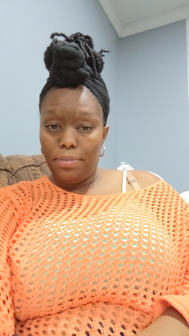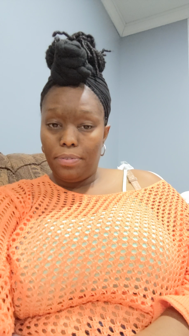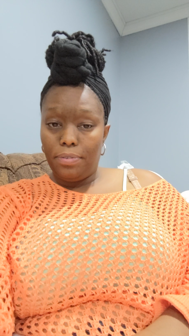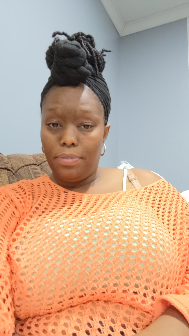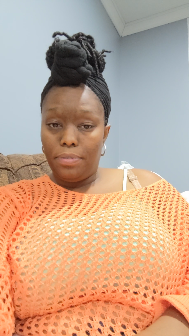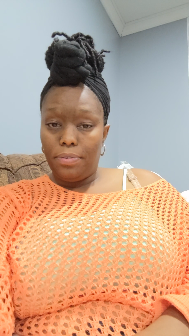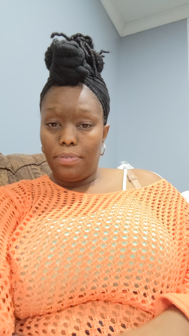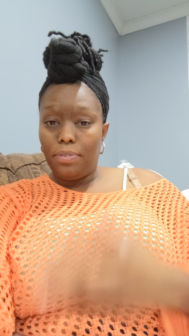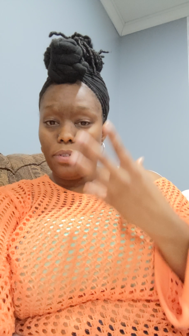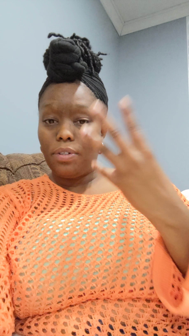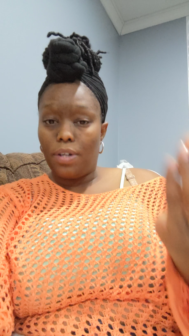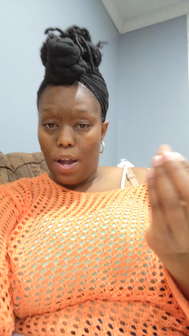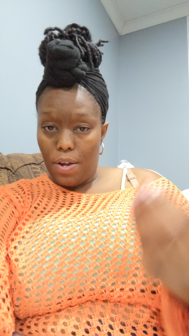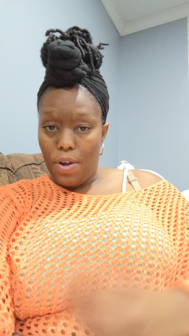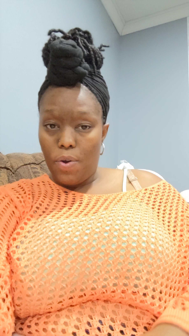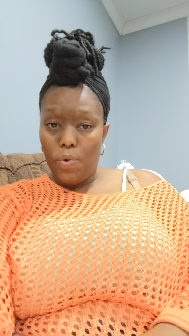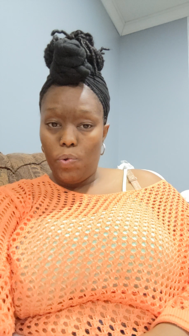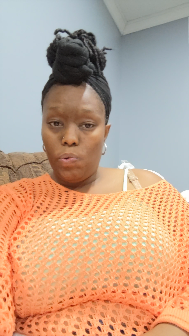got to